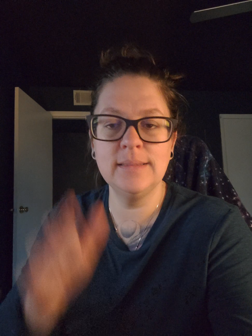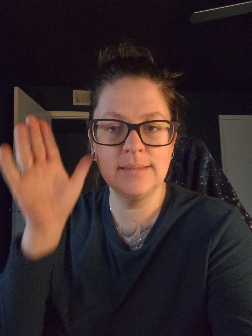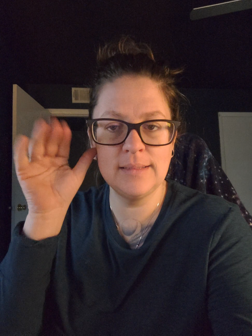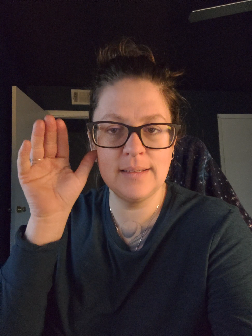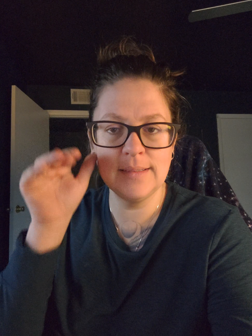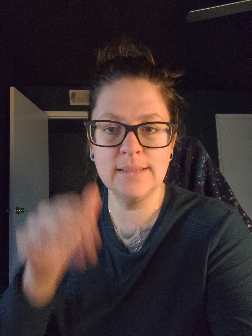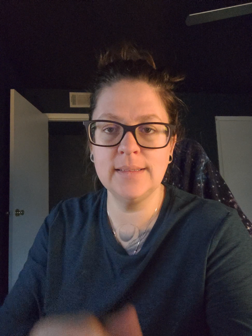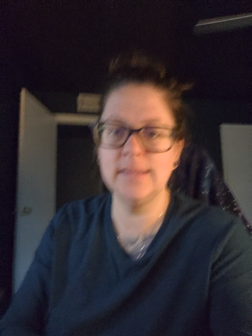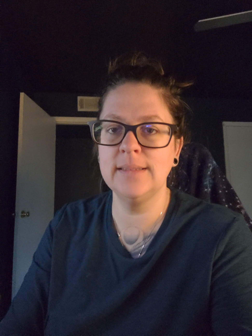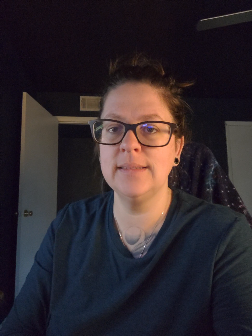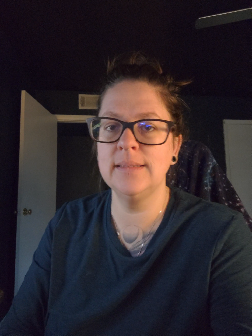donkey